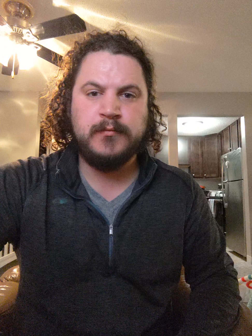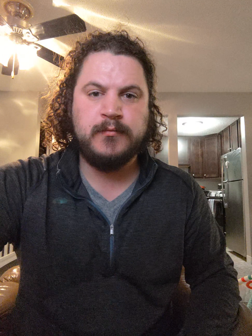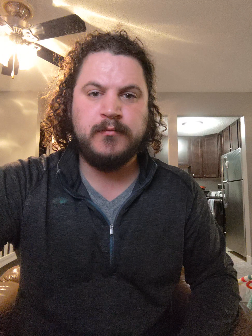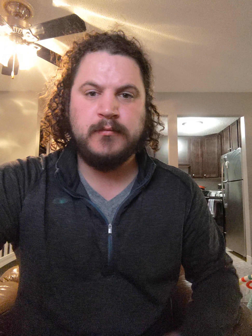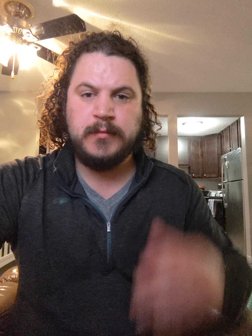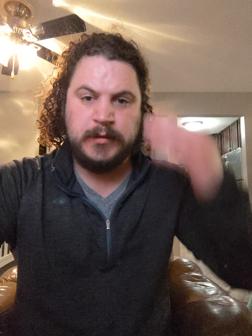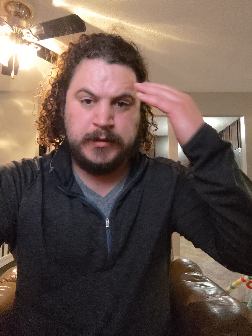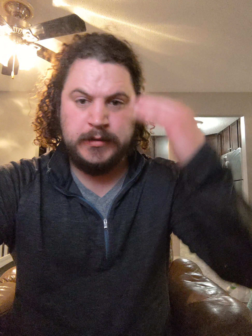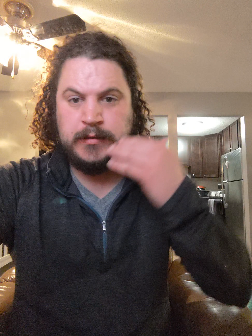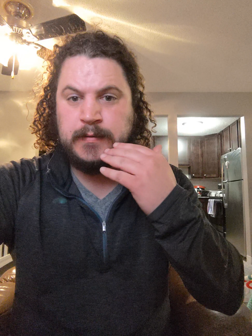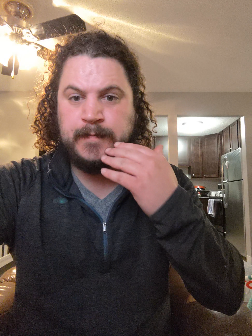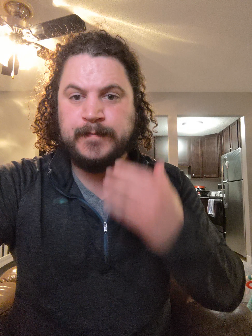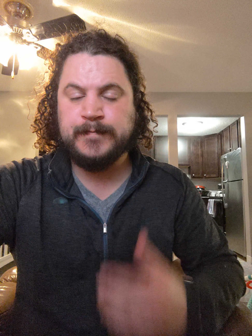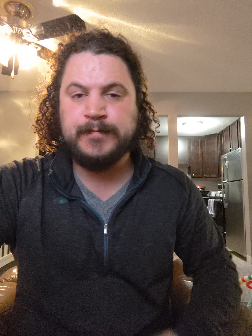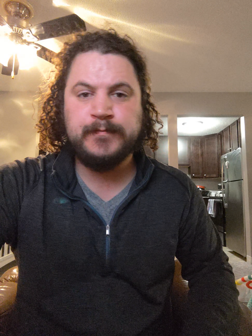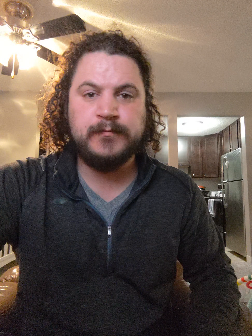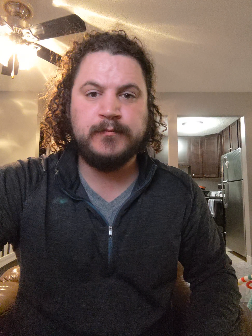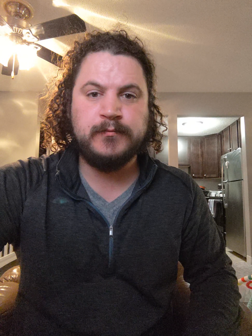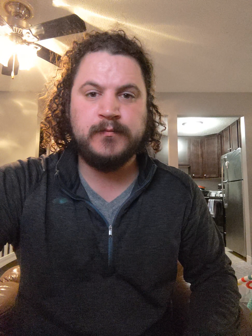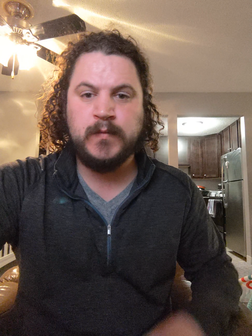head